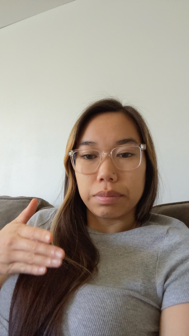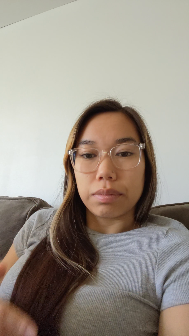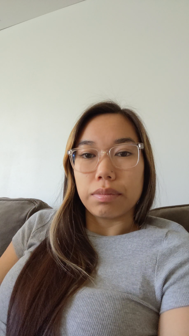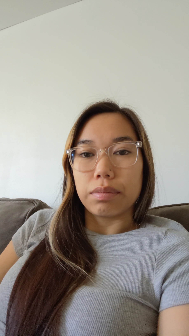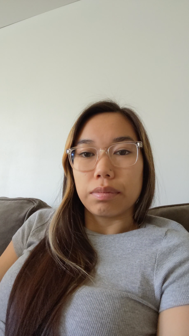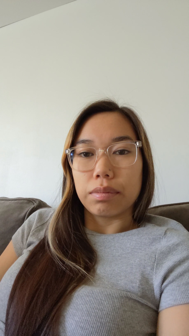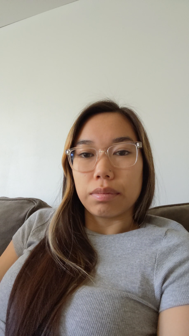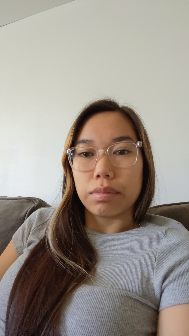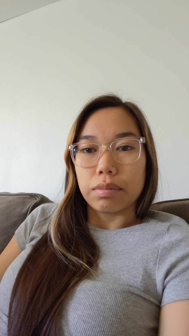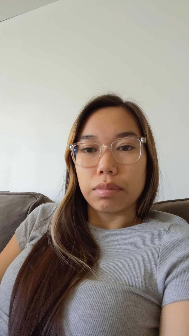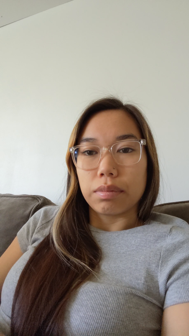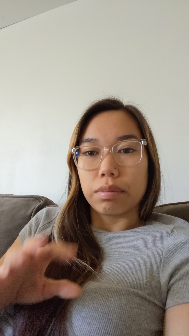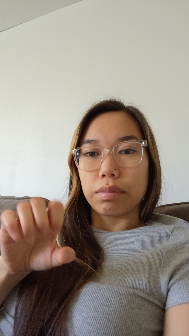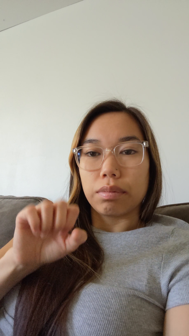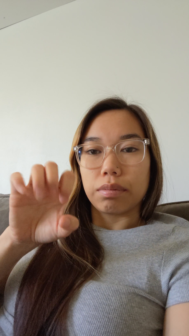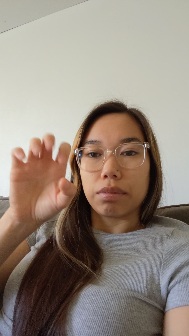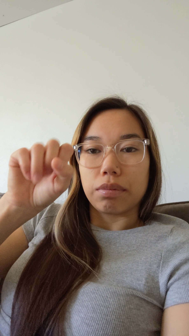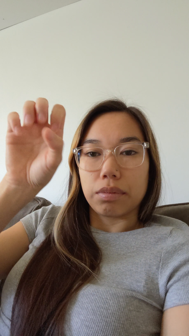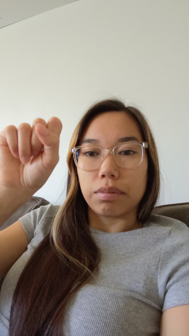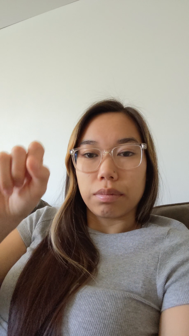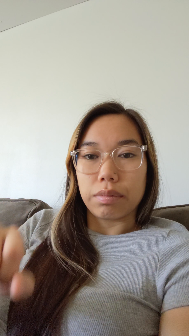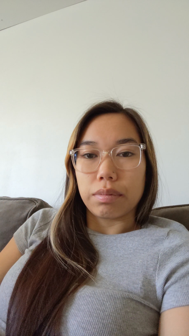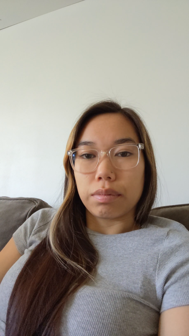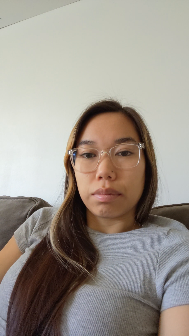climb